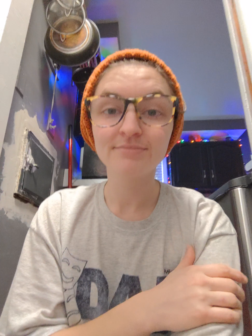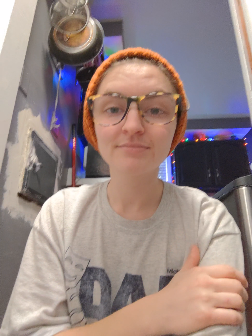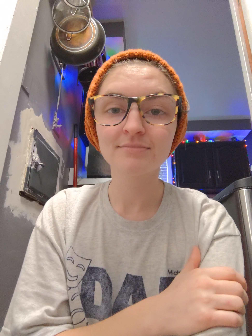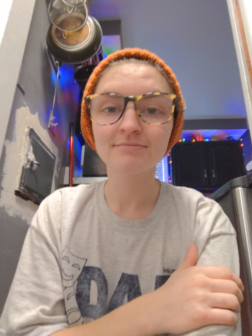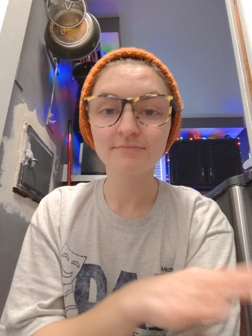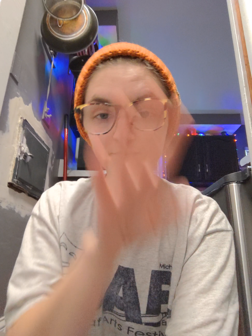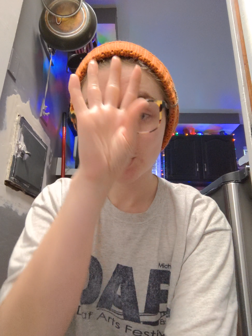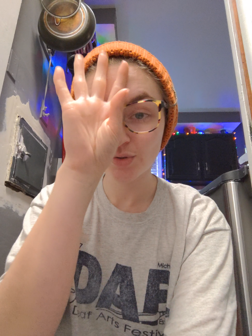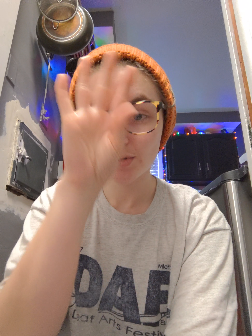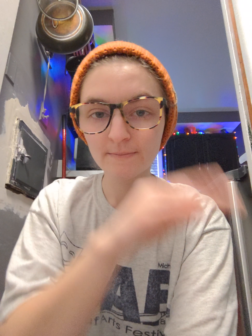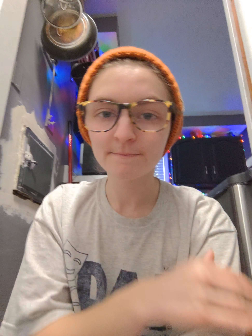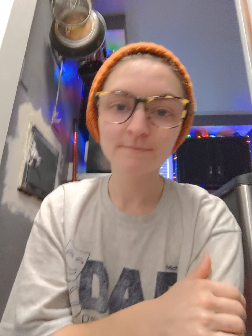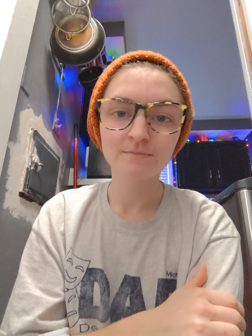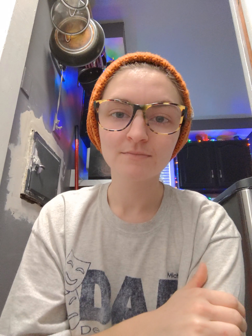fireman